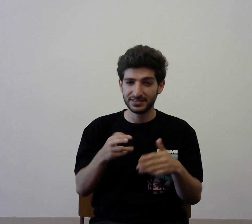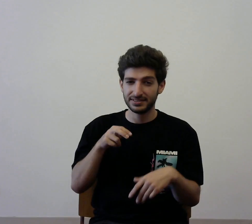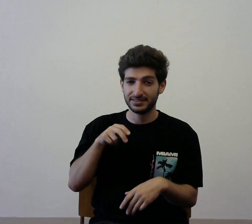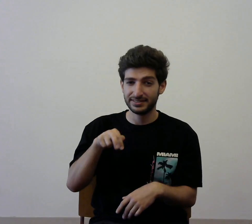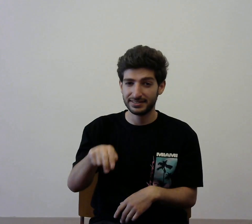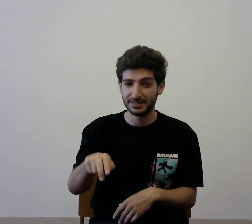gedə